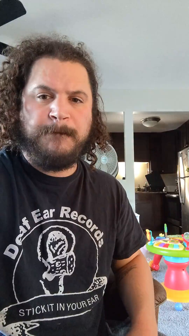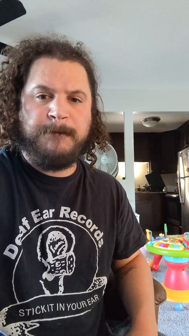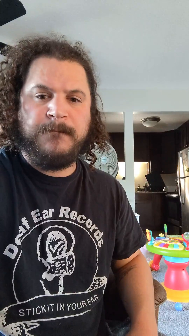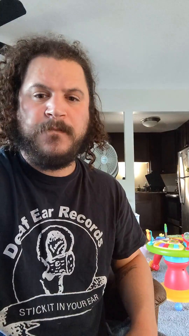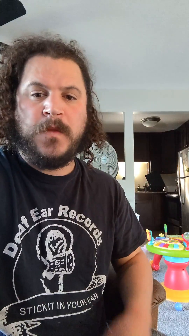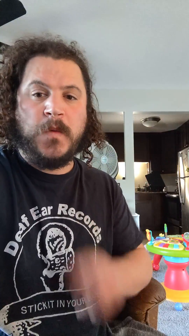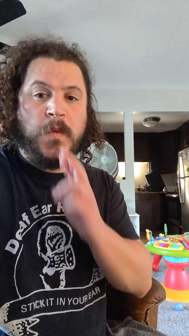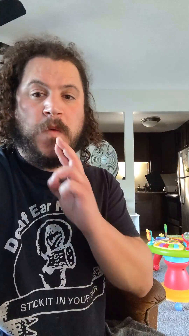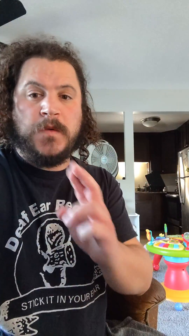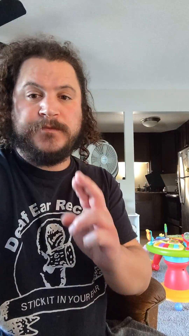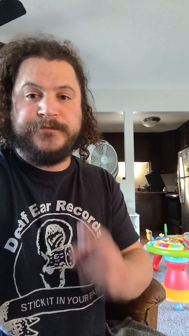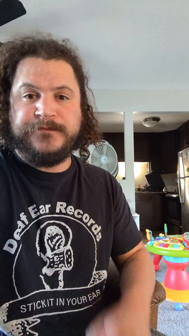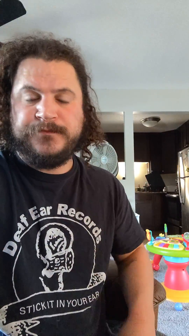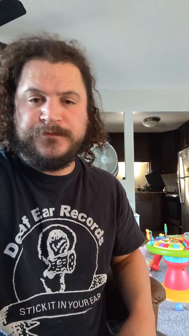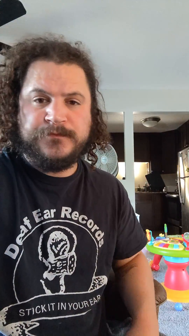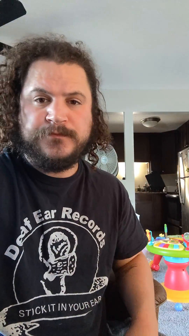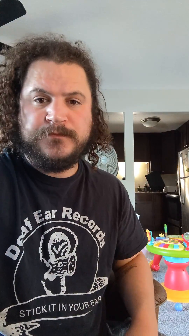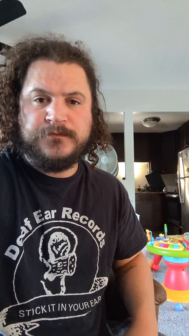are